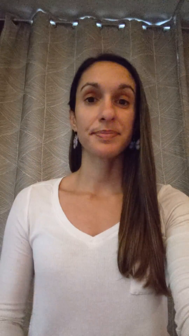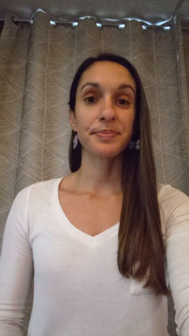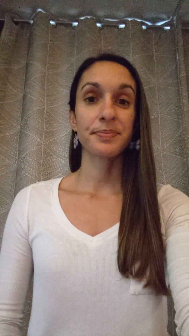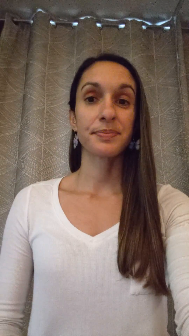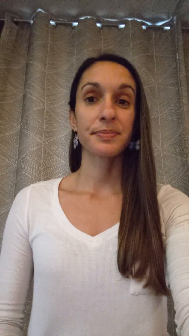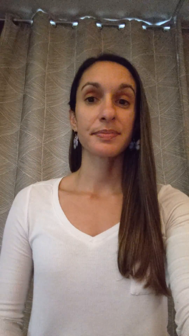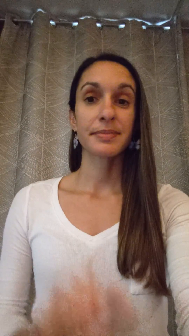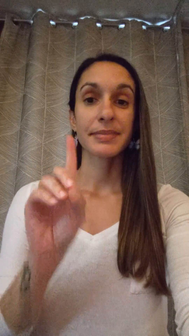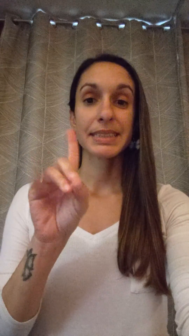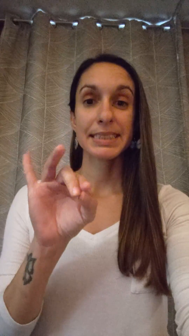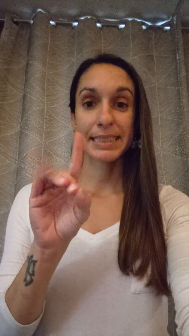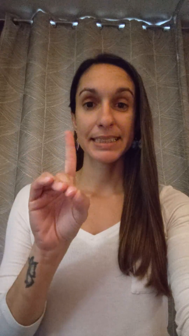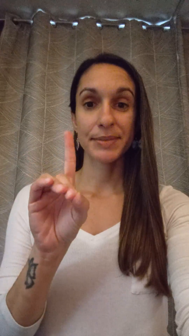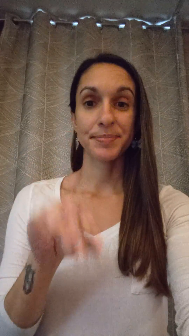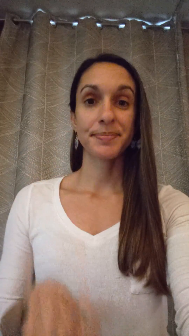did